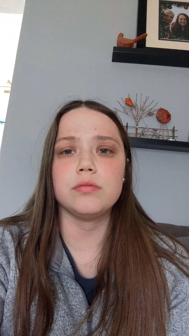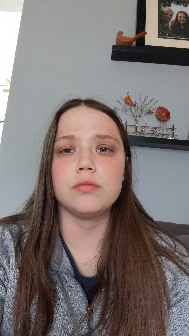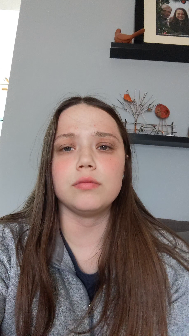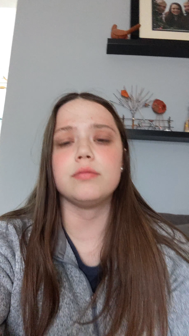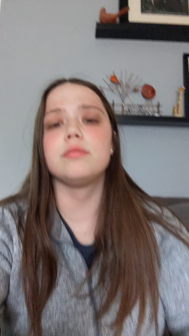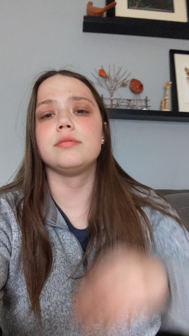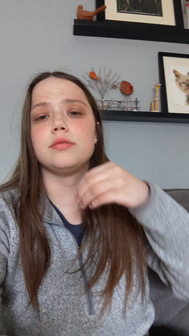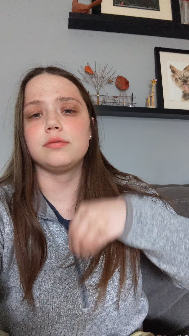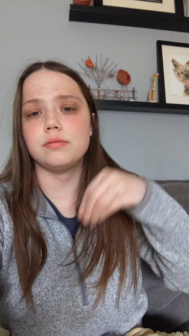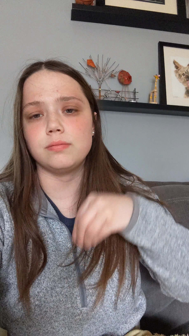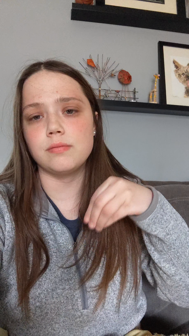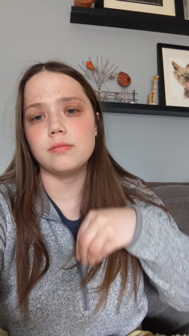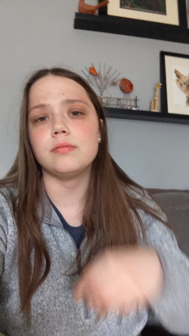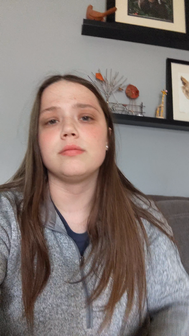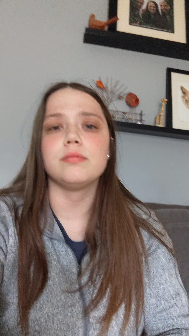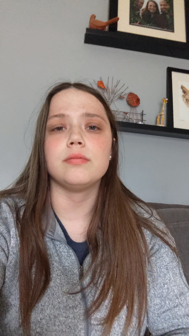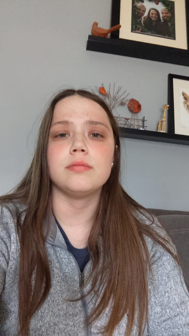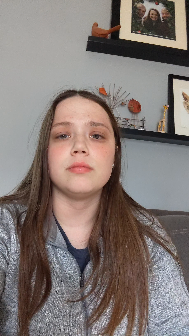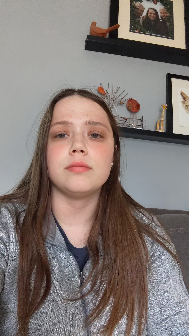inside